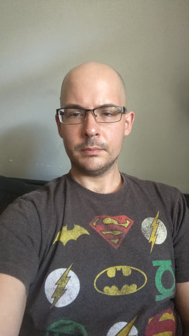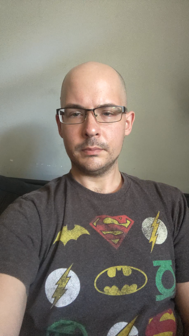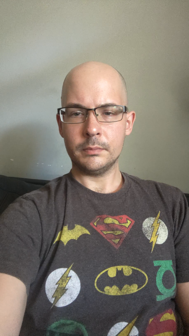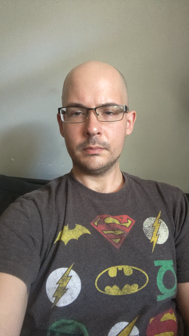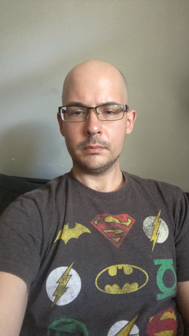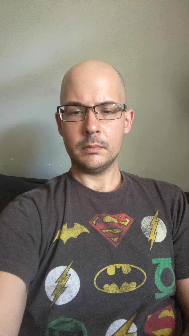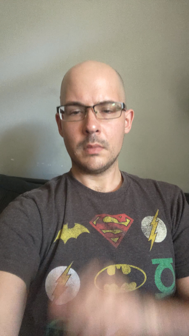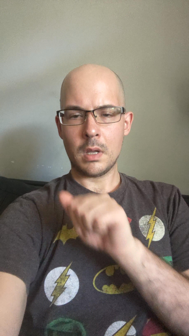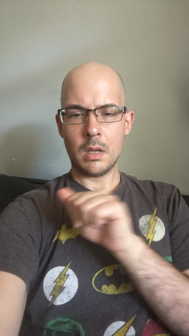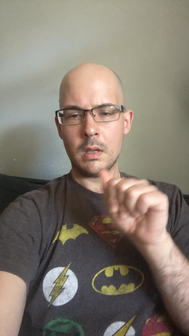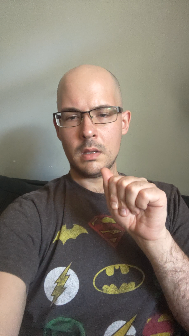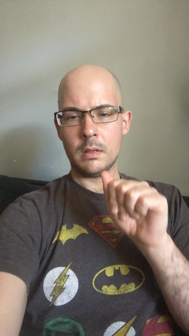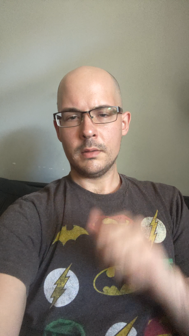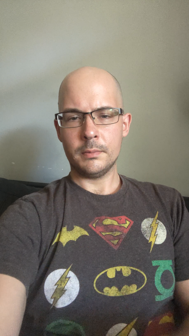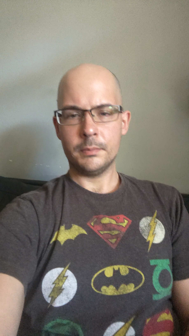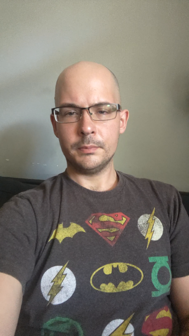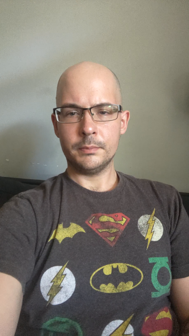a